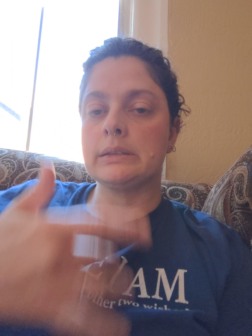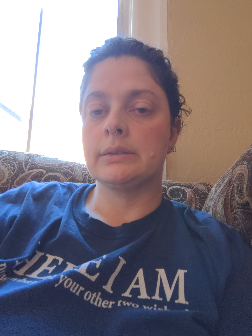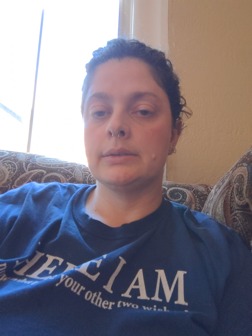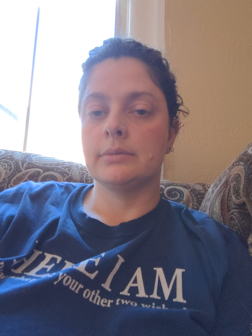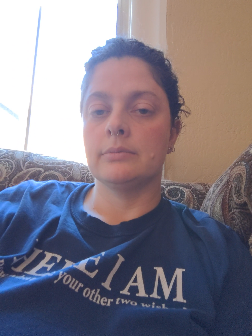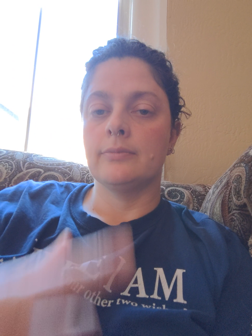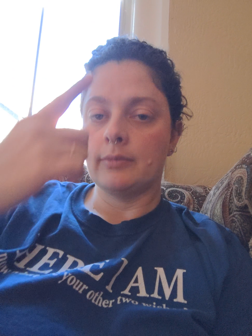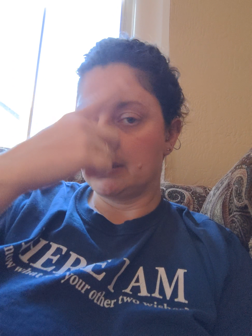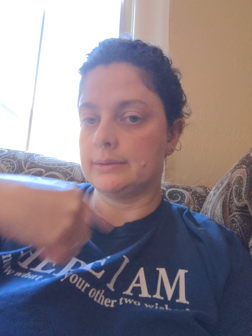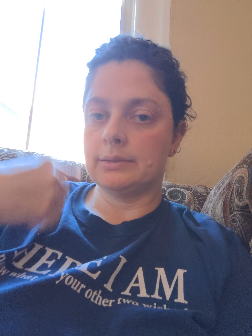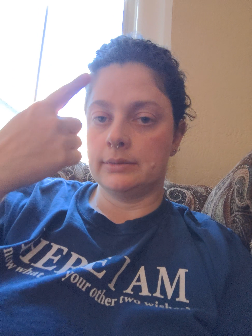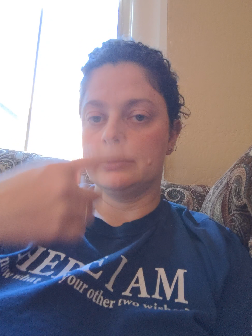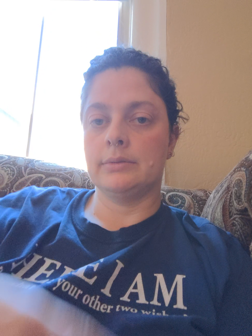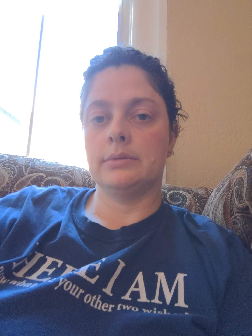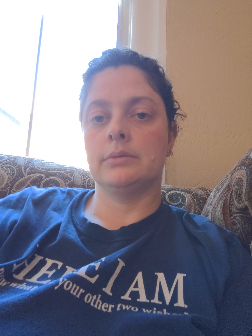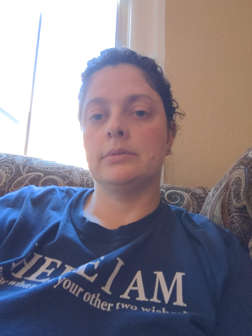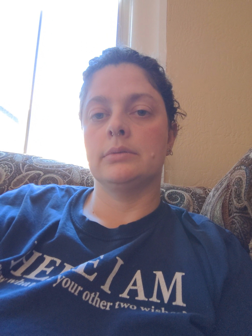face